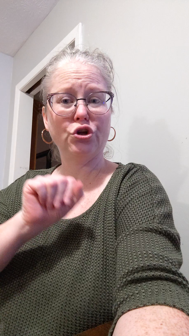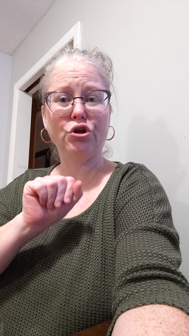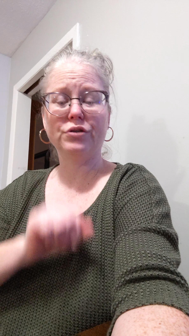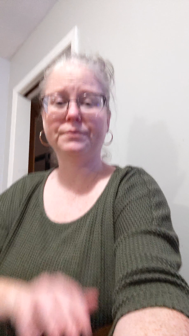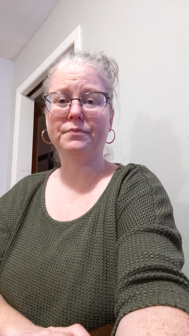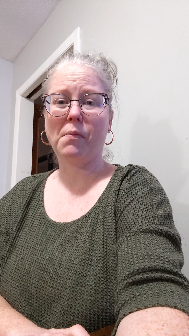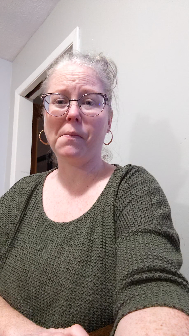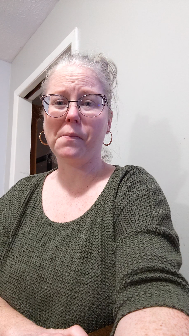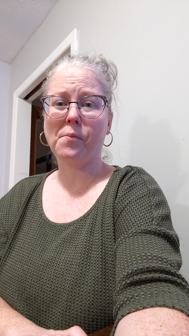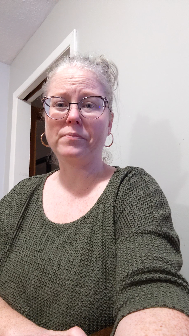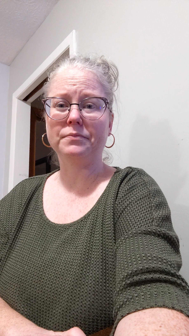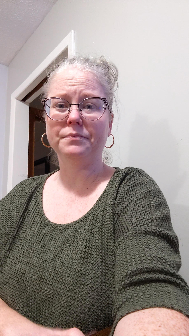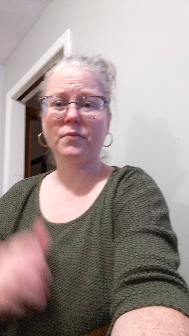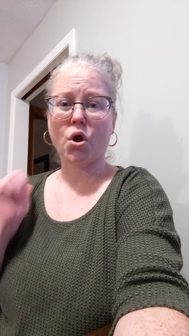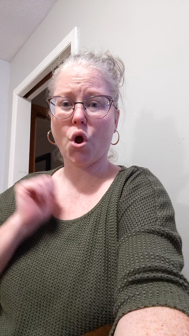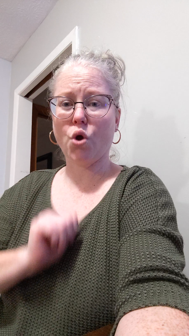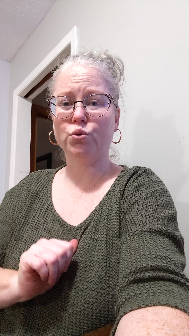coats